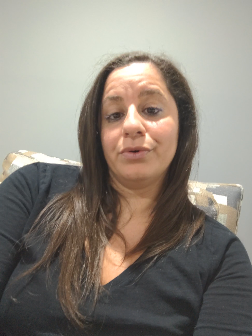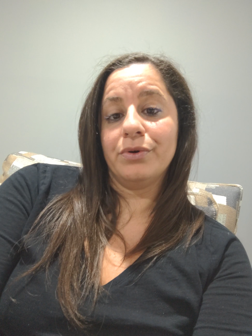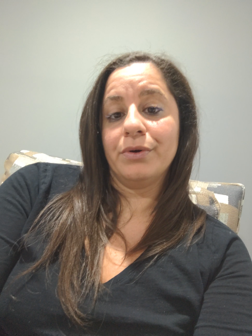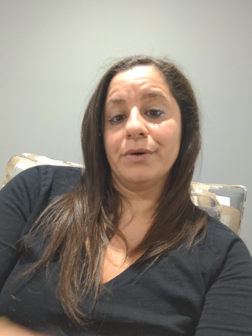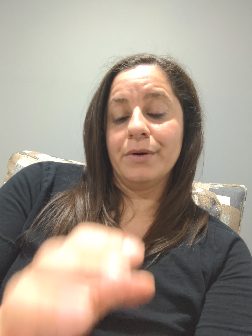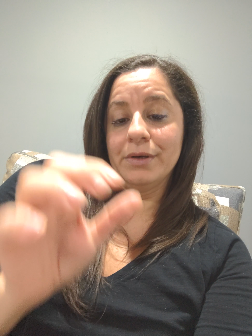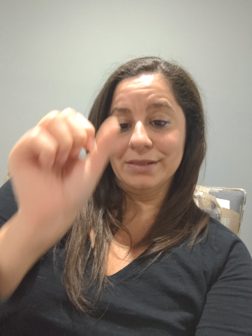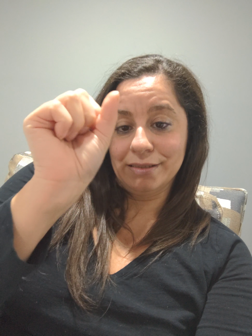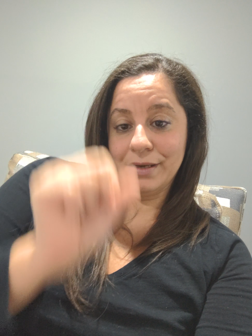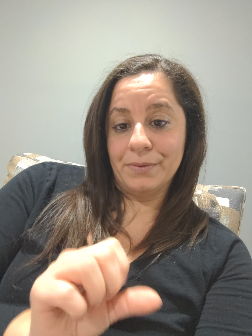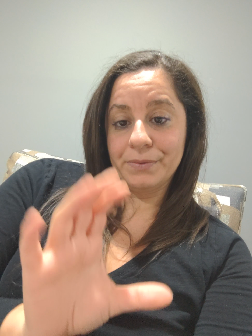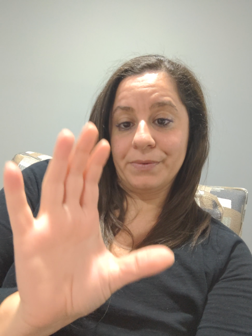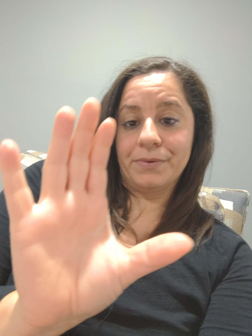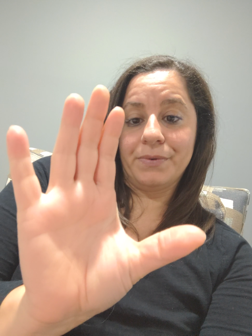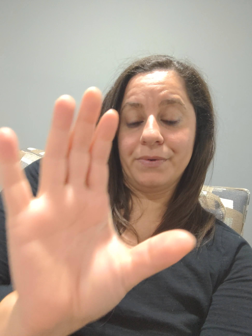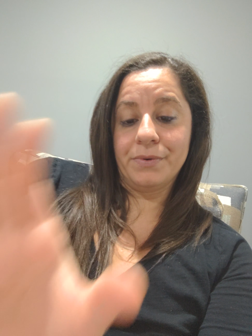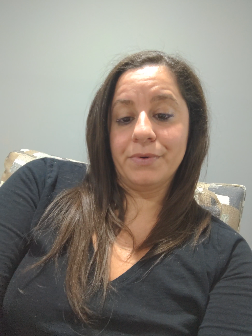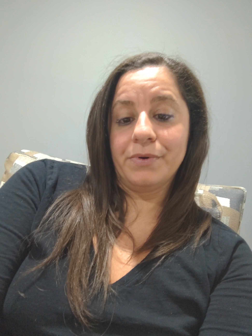mitten